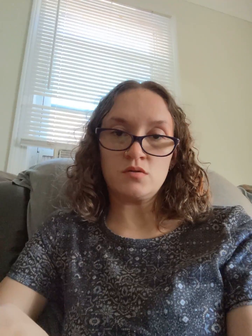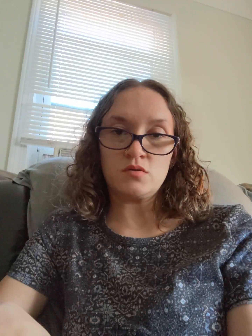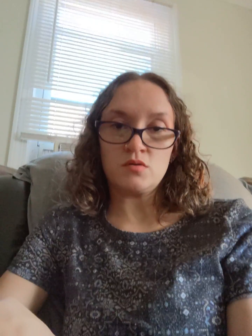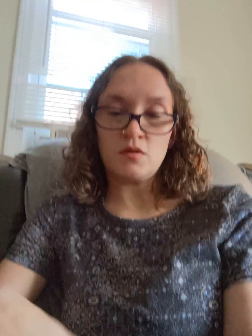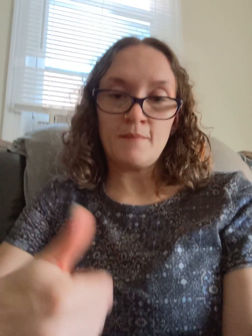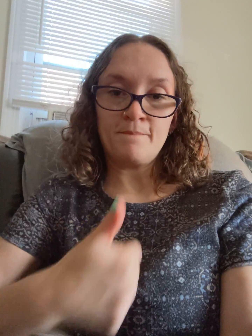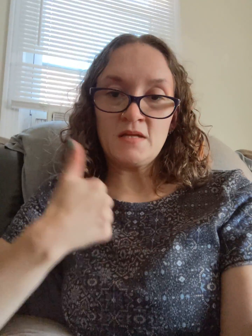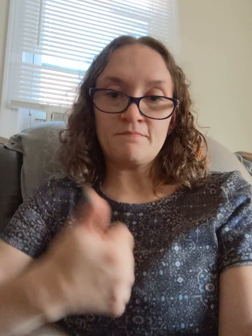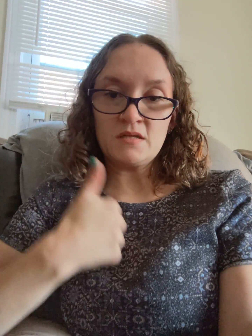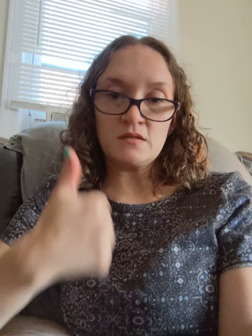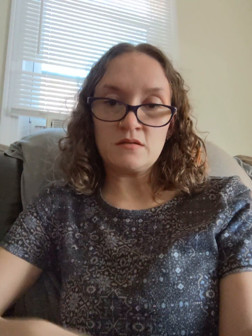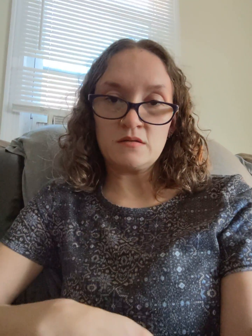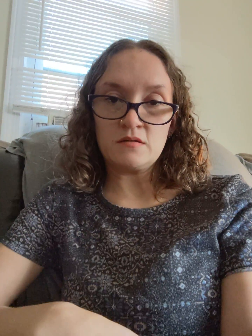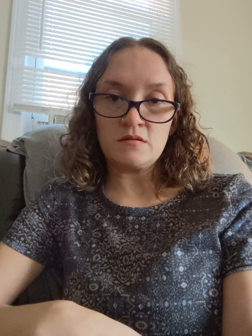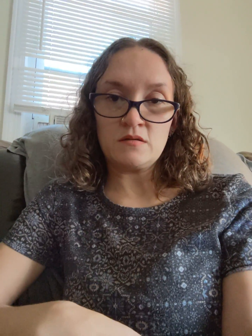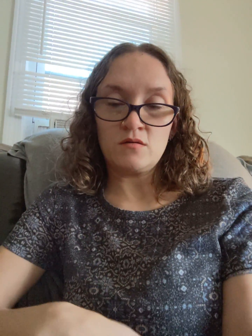basement